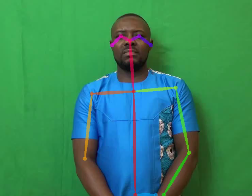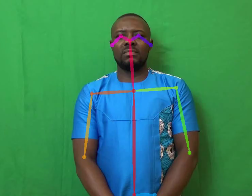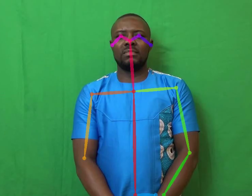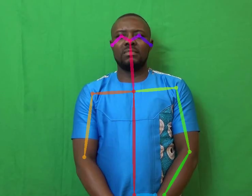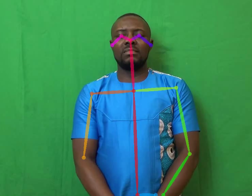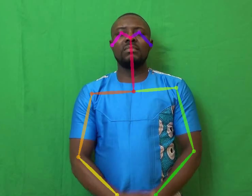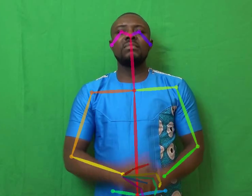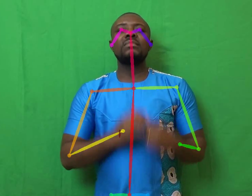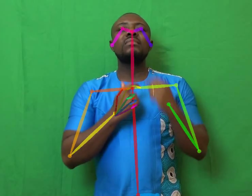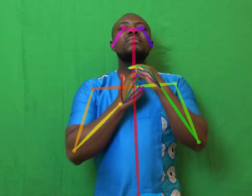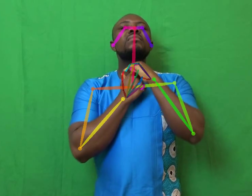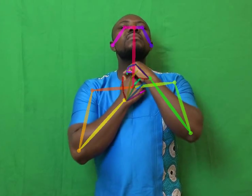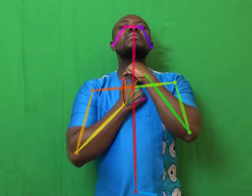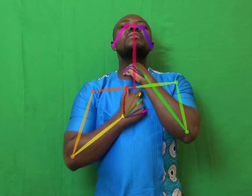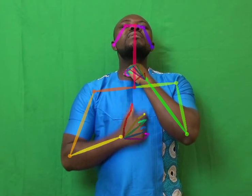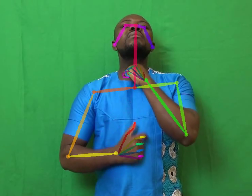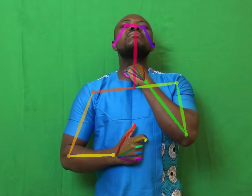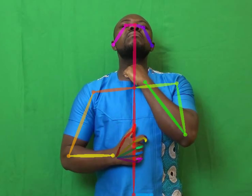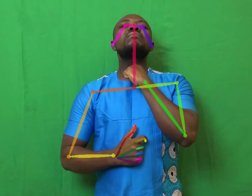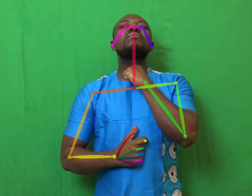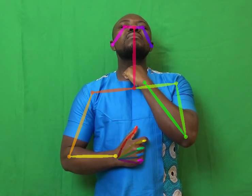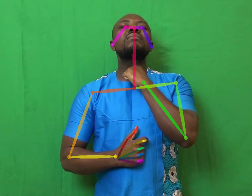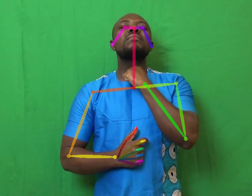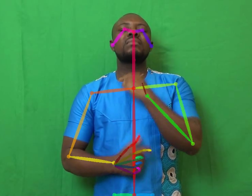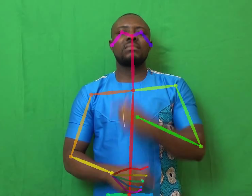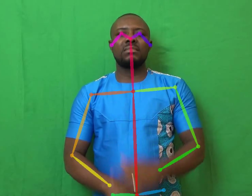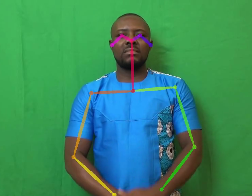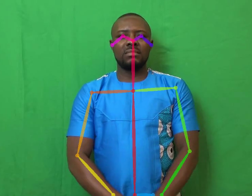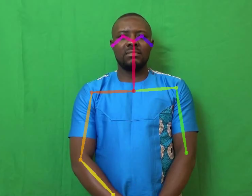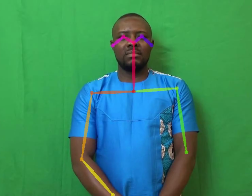neck tie